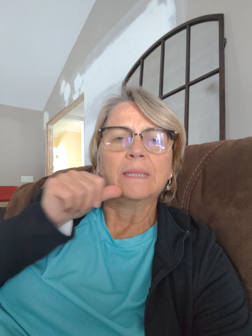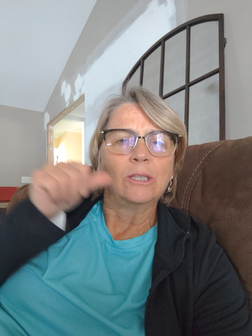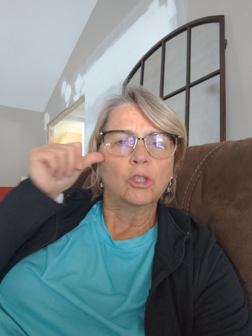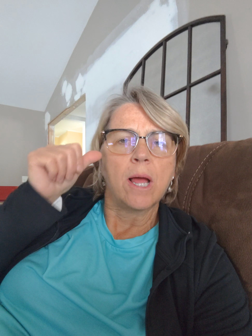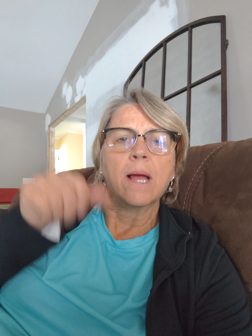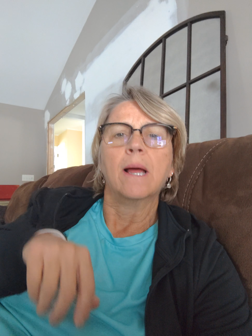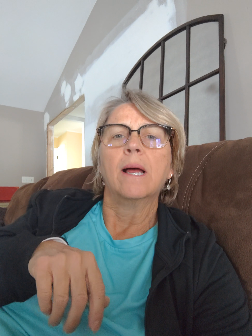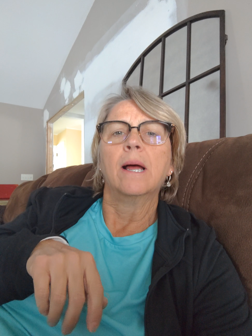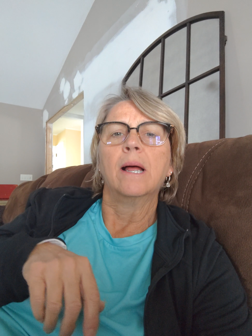yesterday